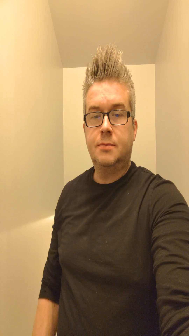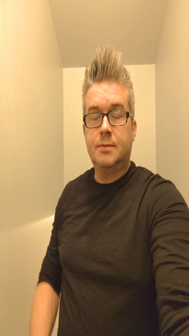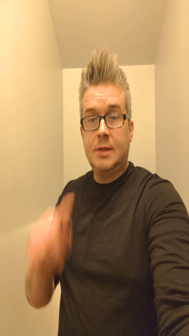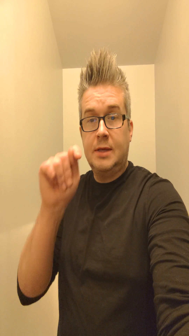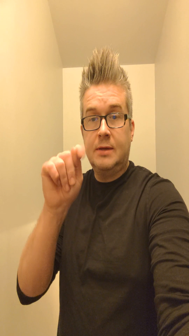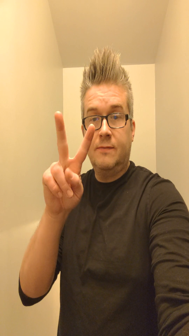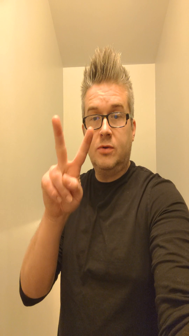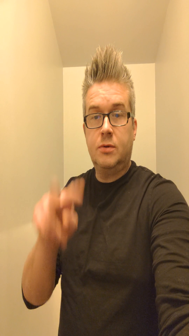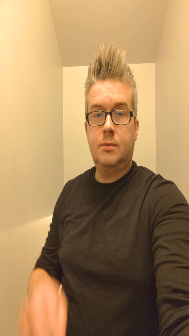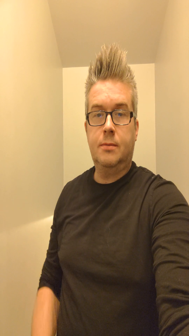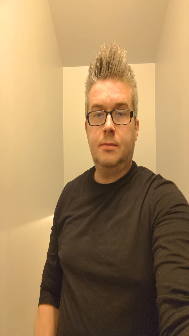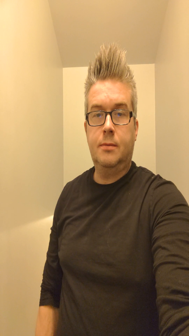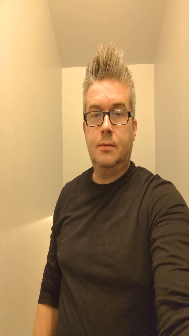TV